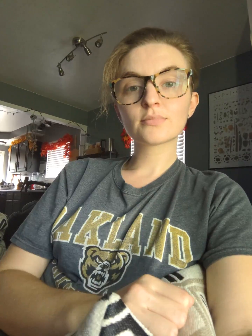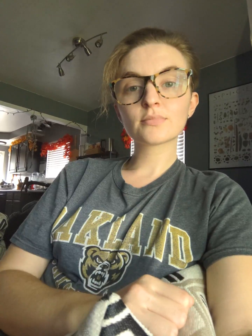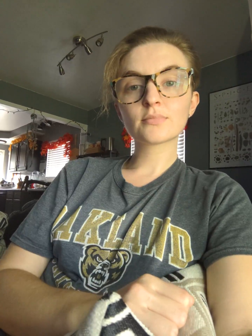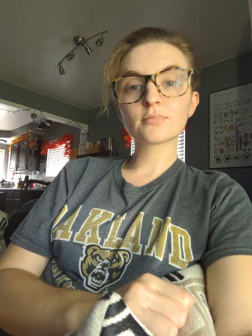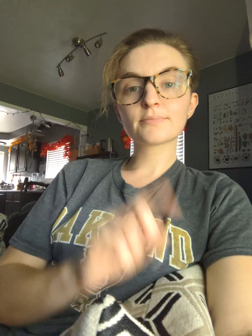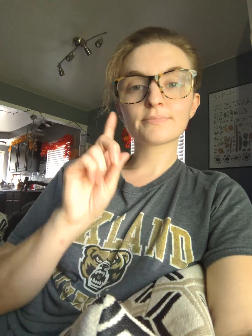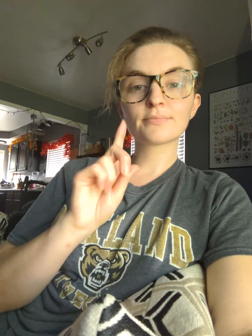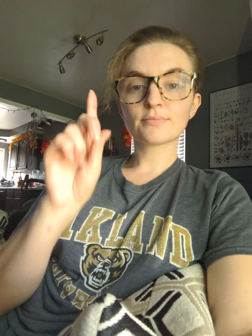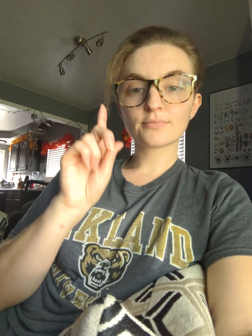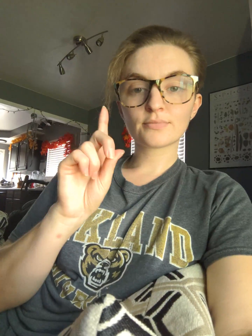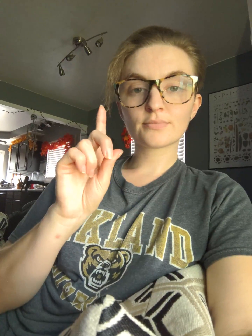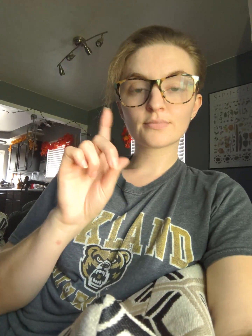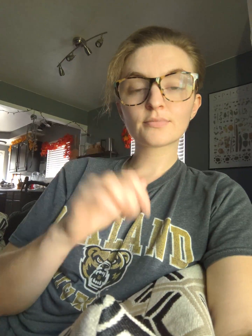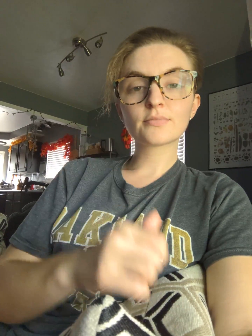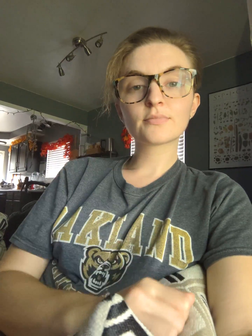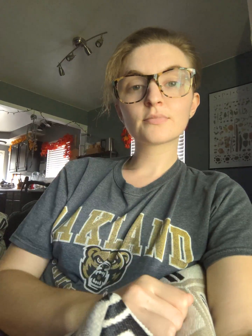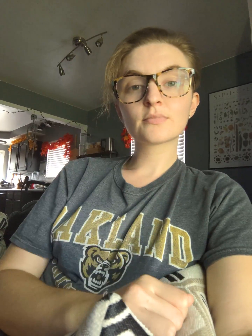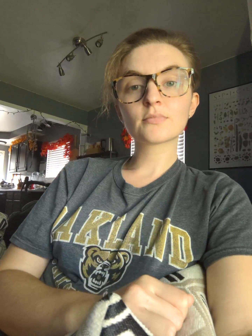bump